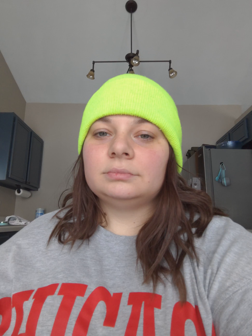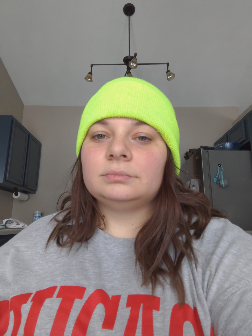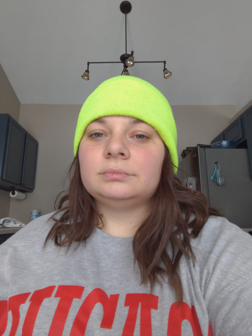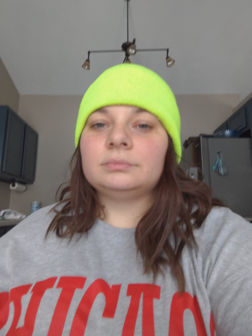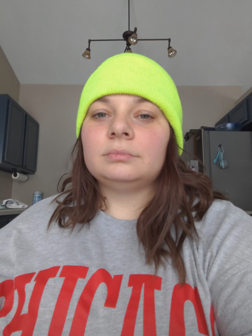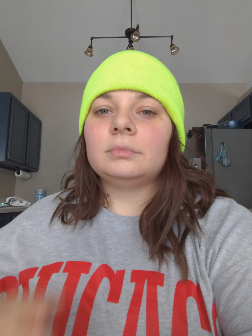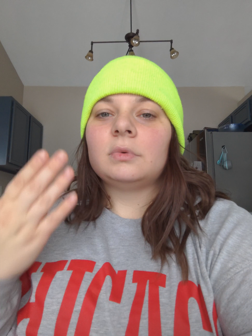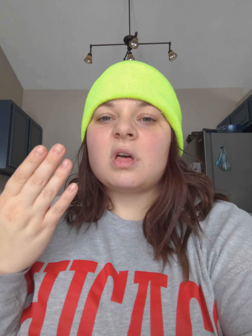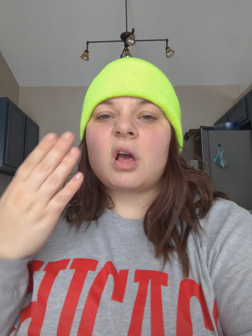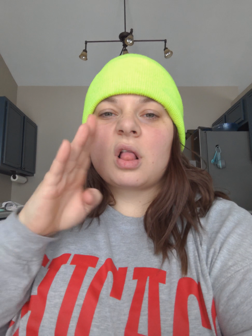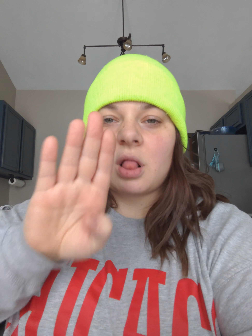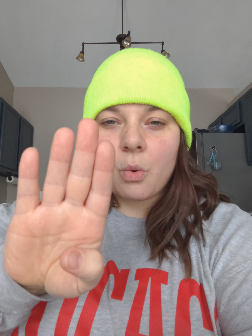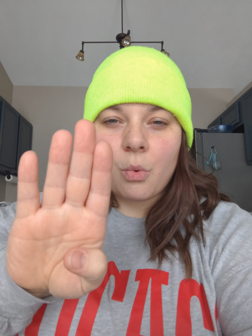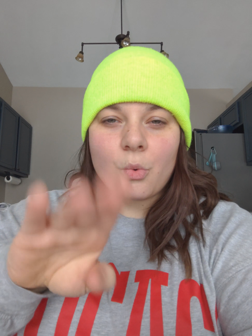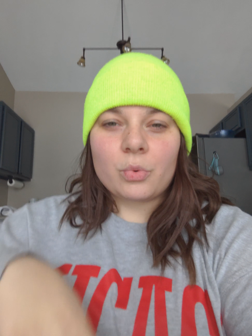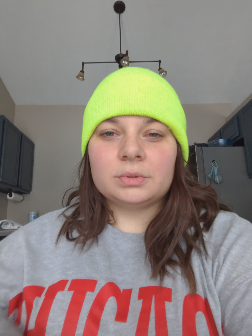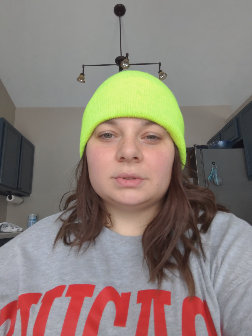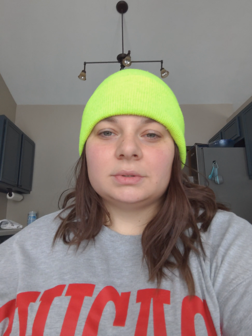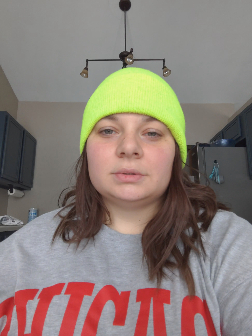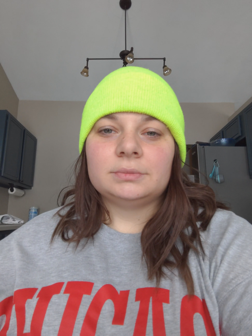close